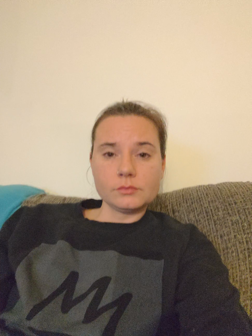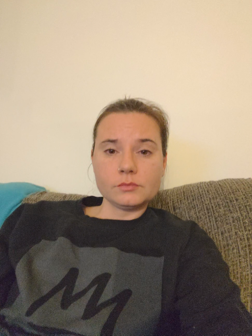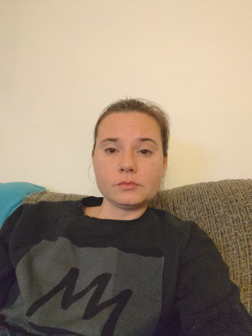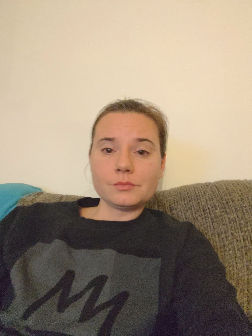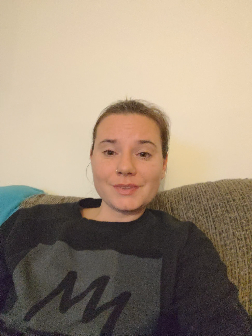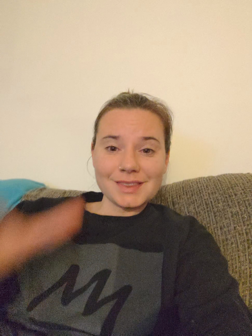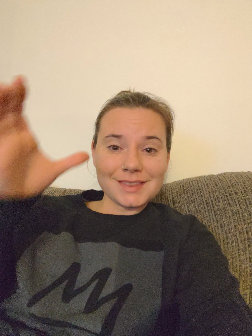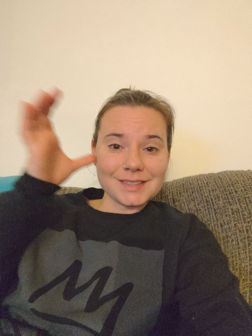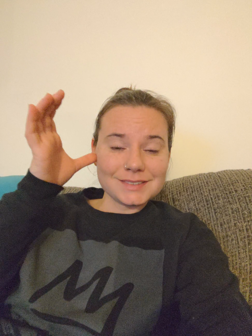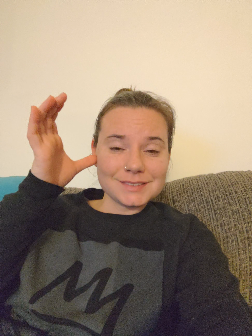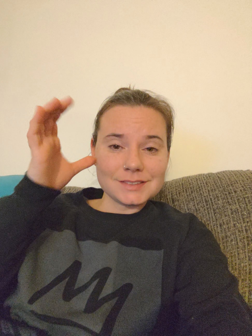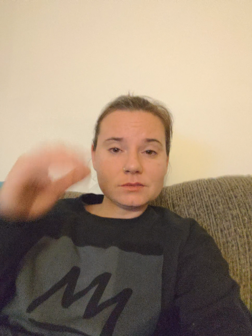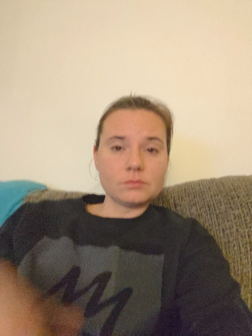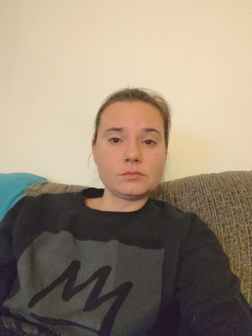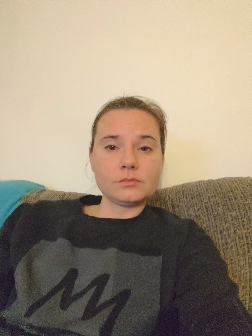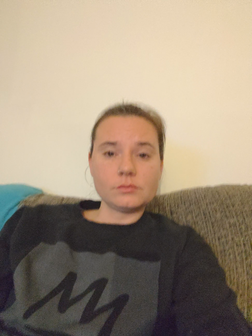listen